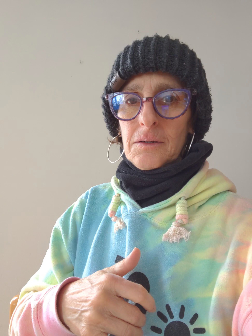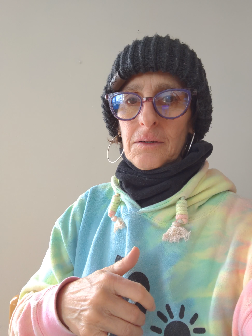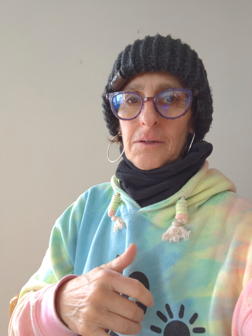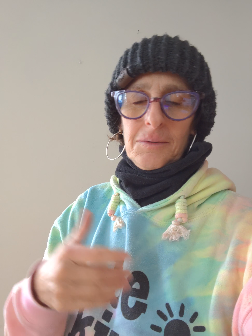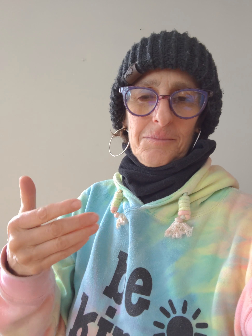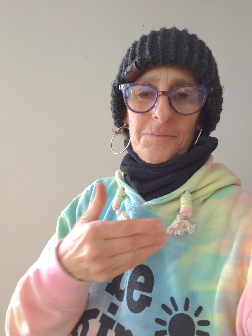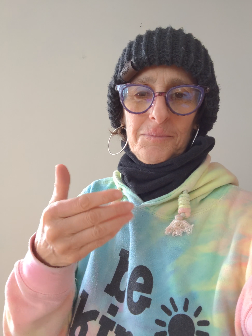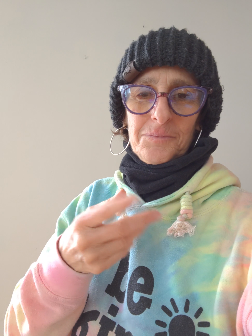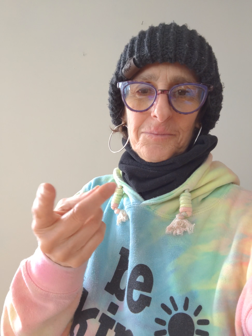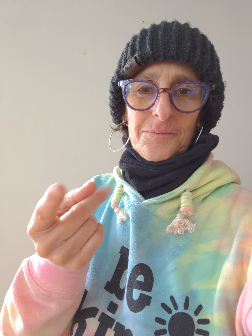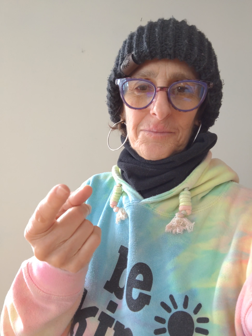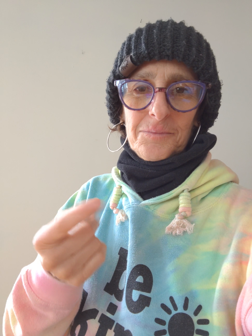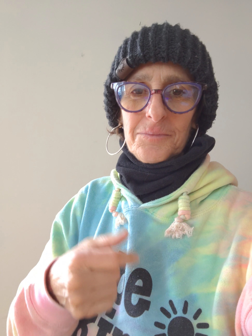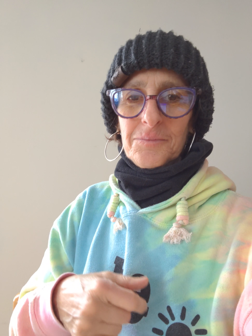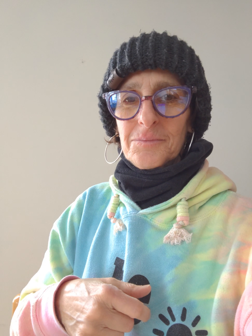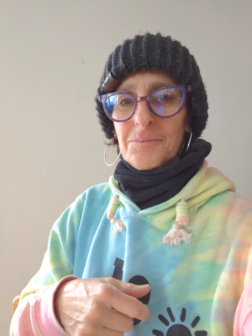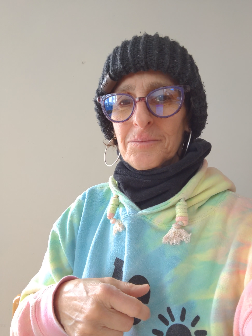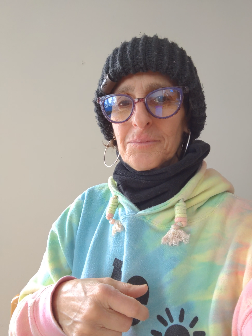puppy